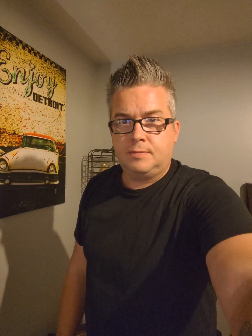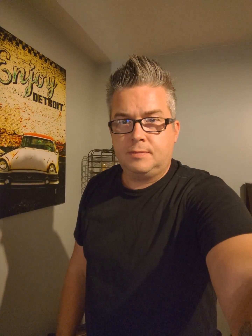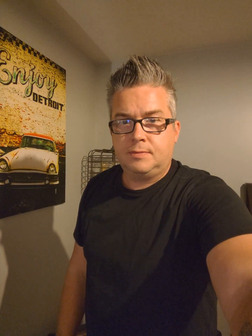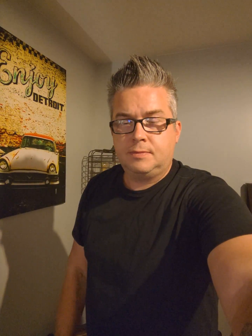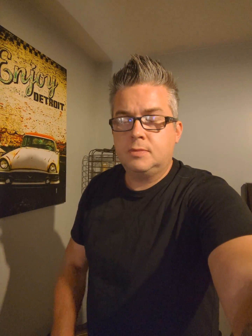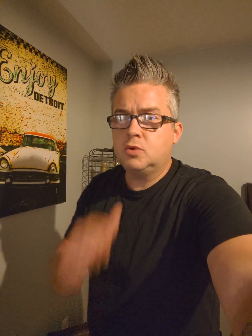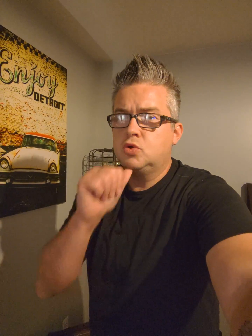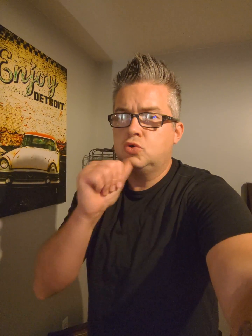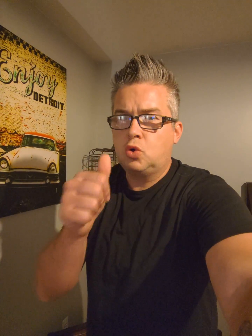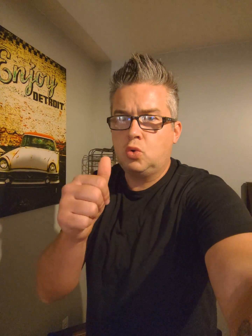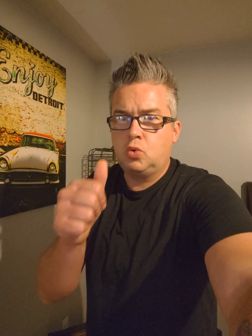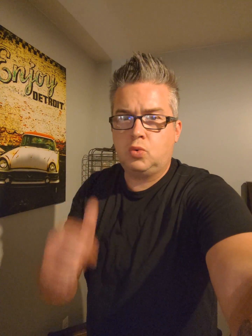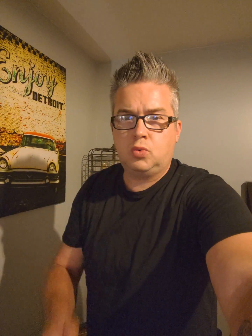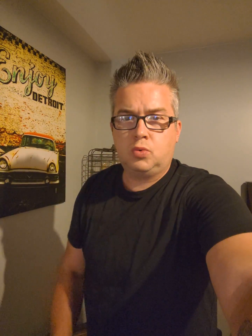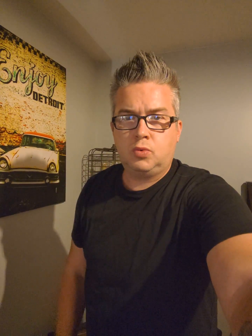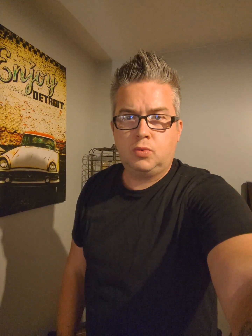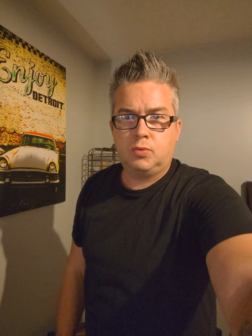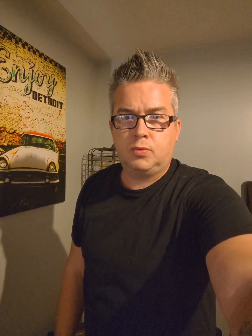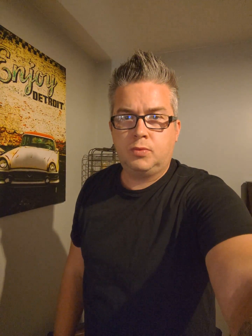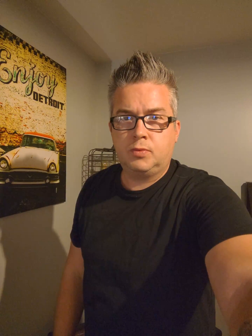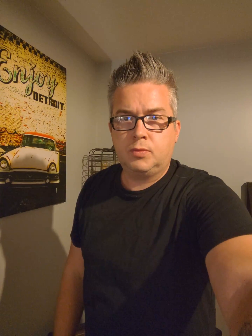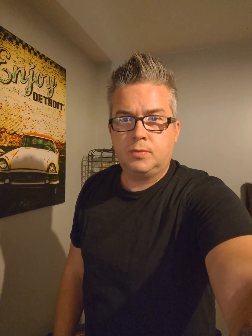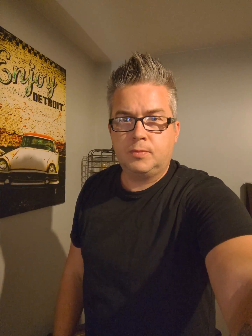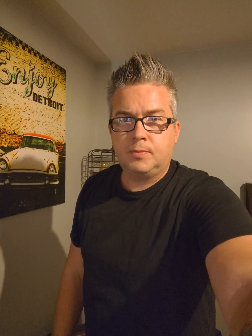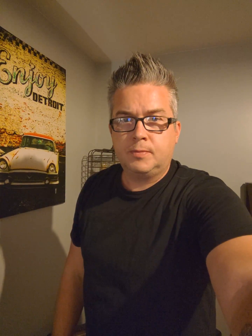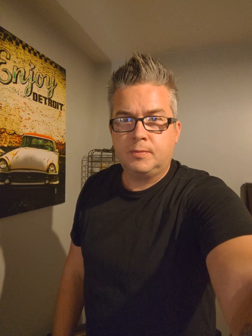don't